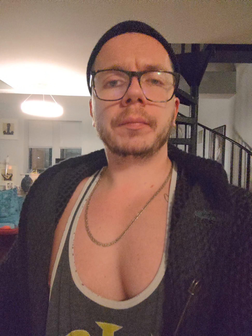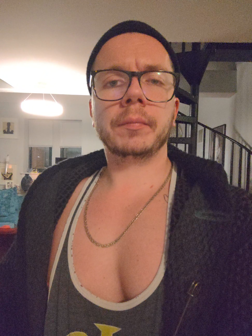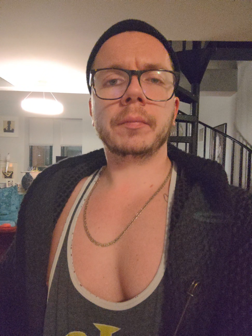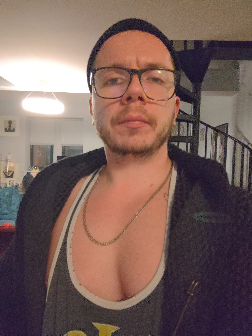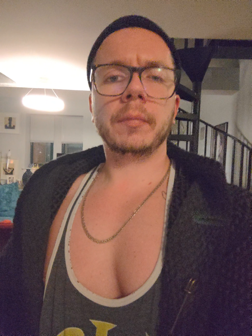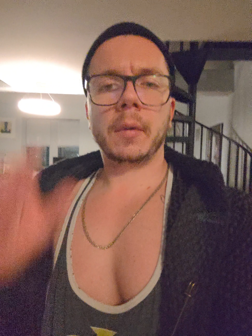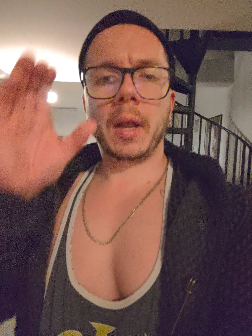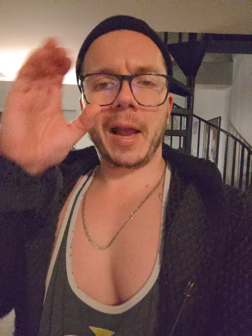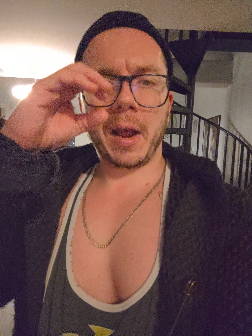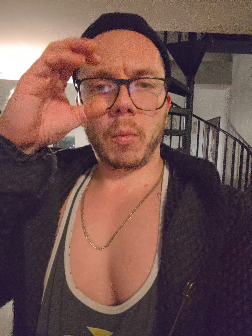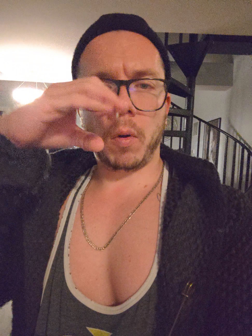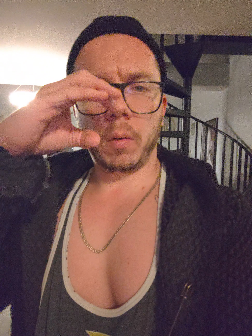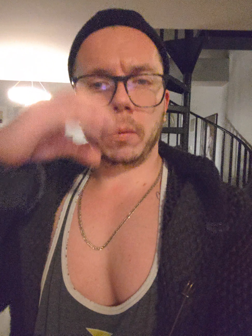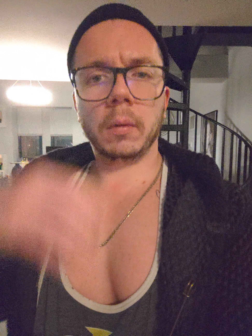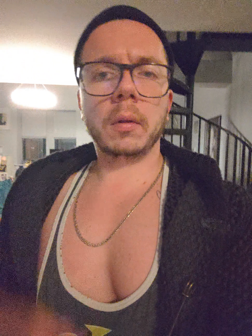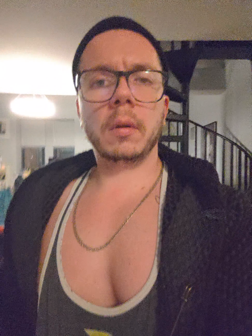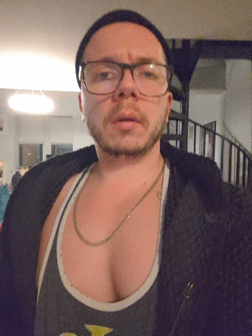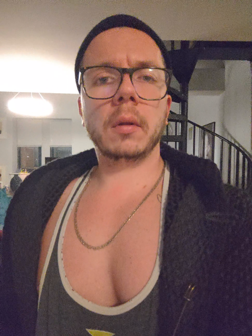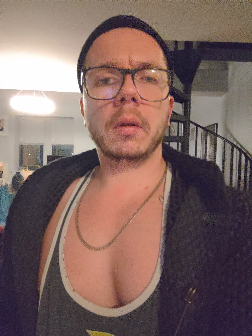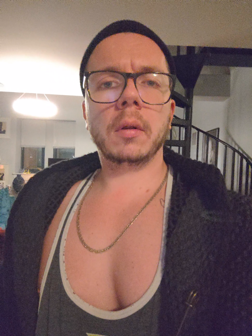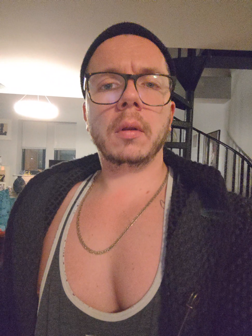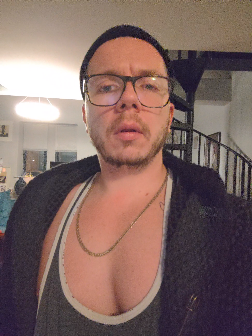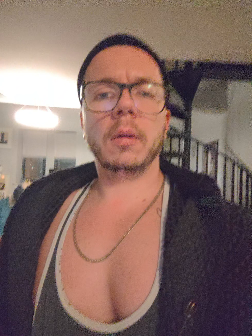owl